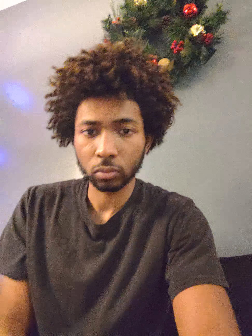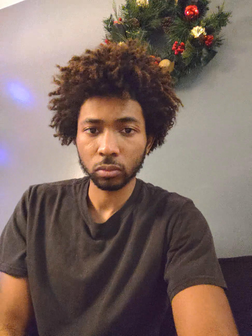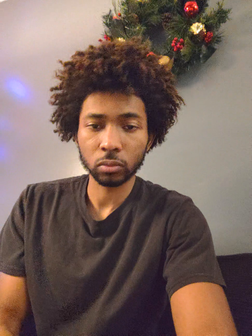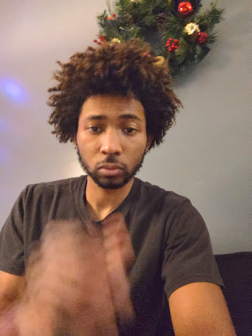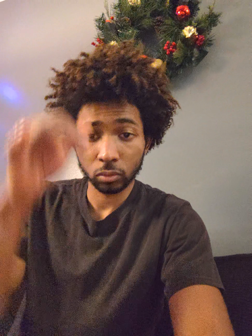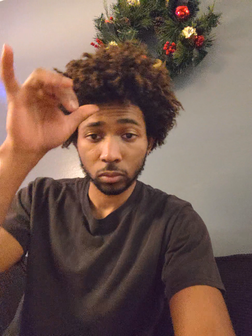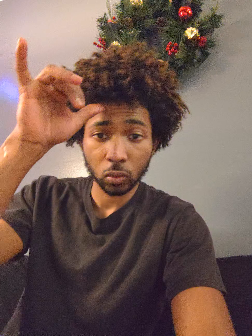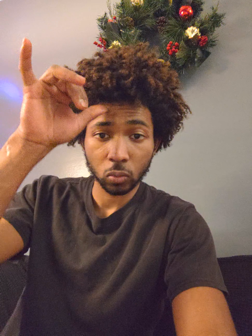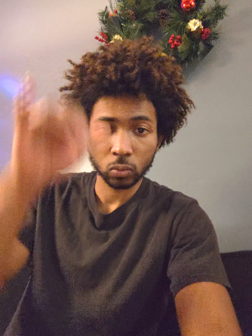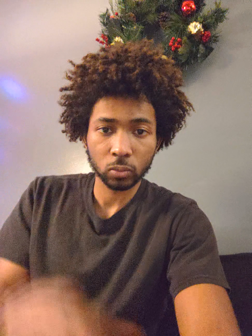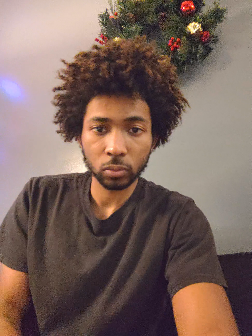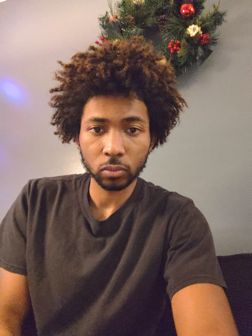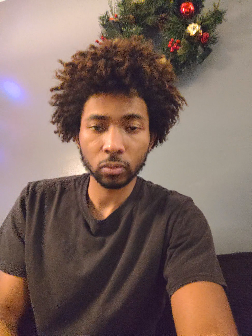cow